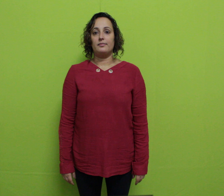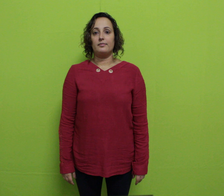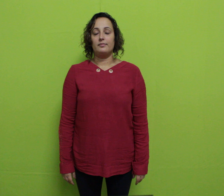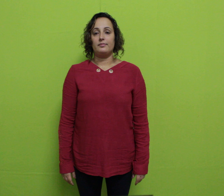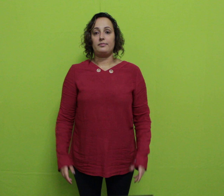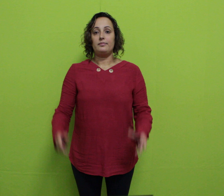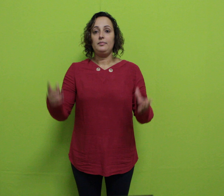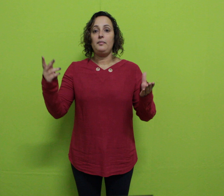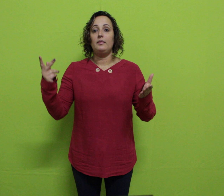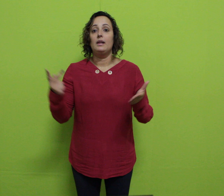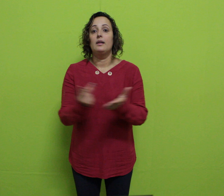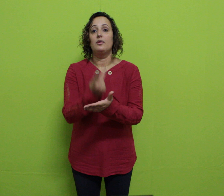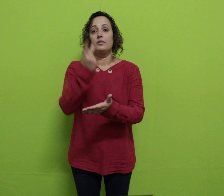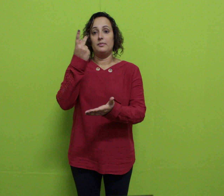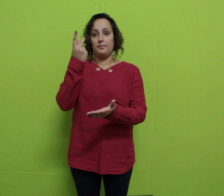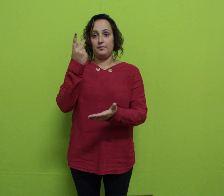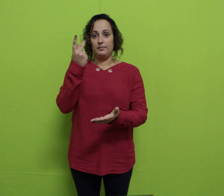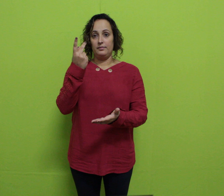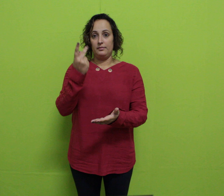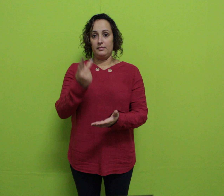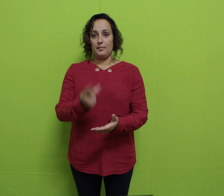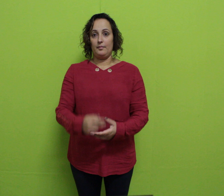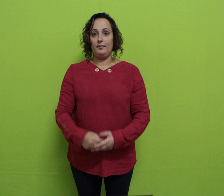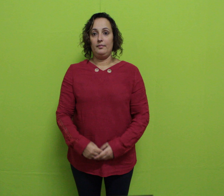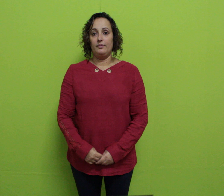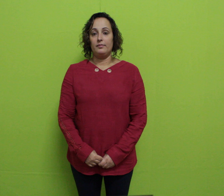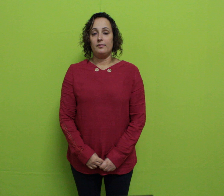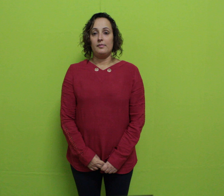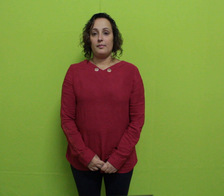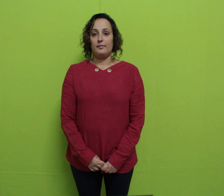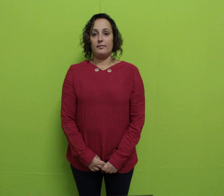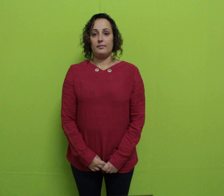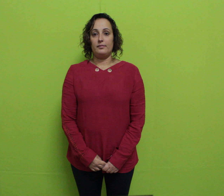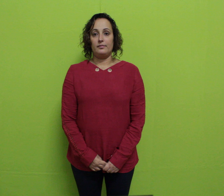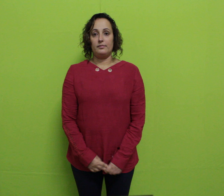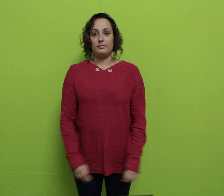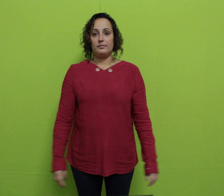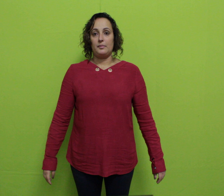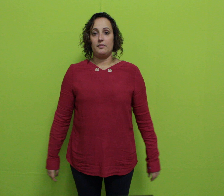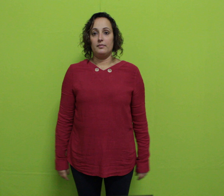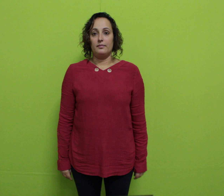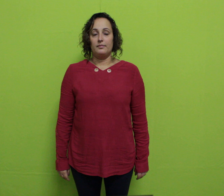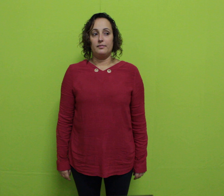acontecer